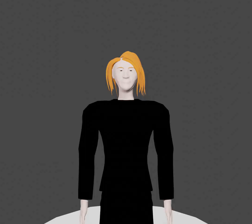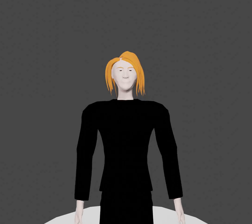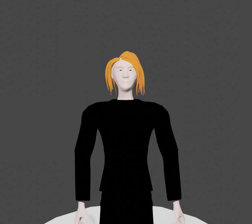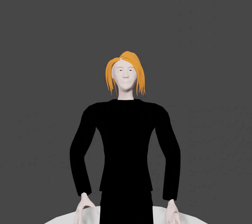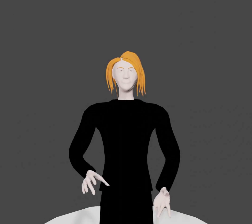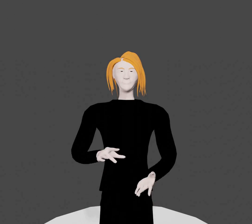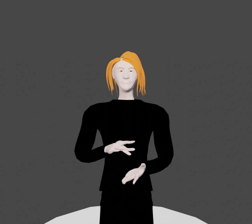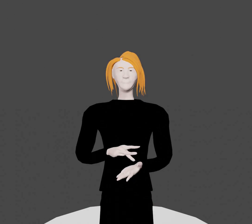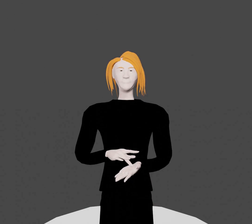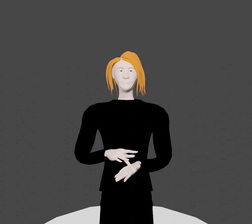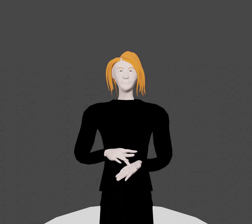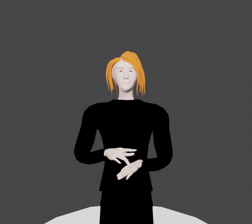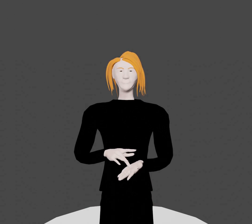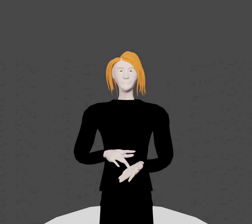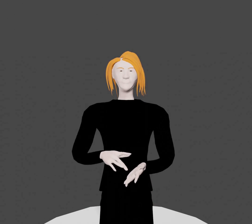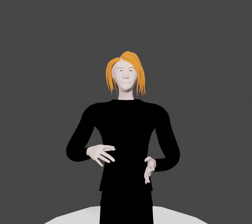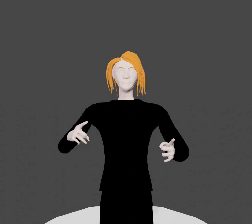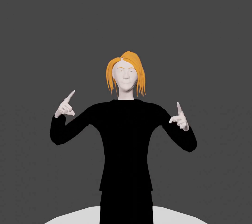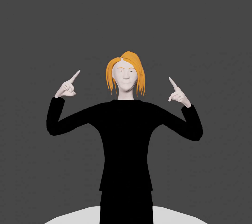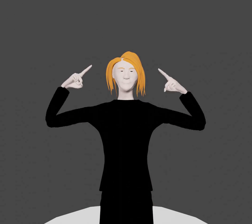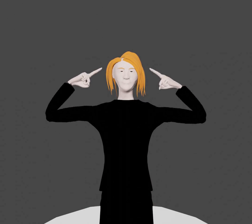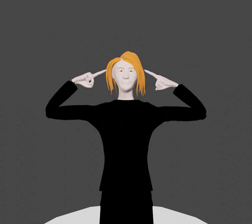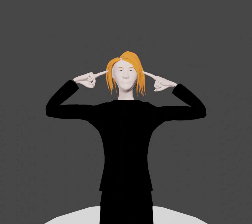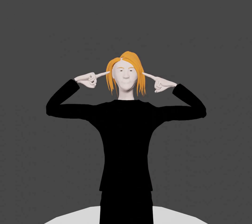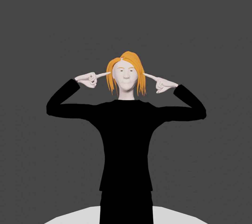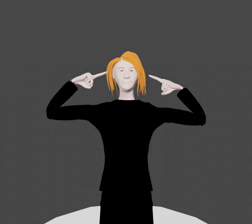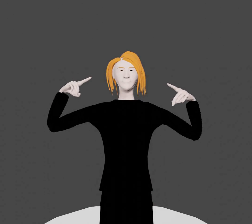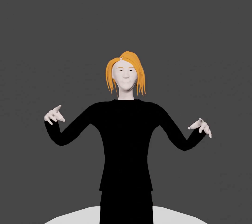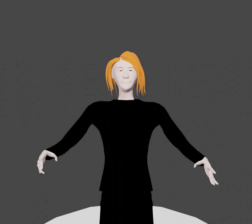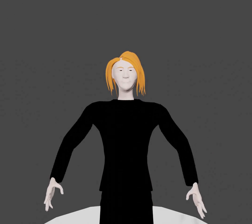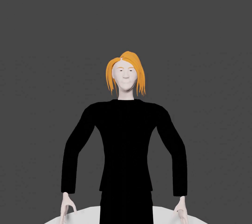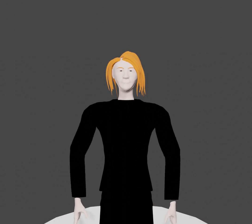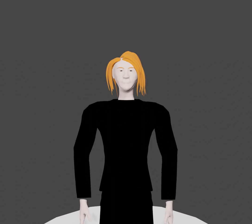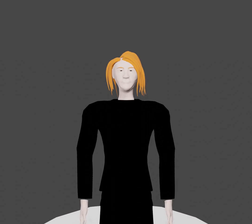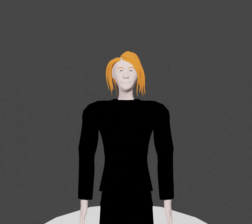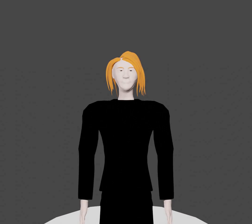Aspirin